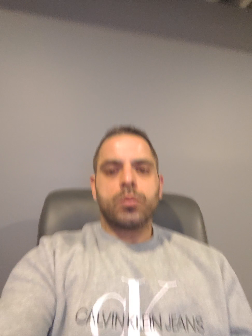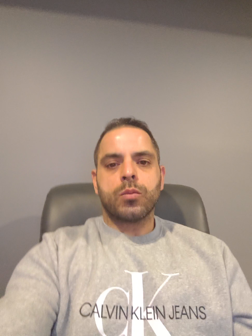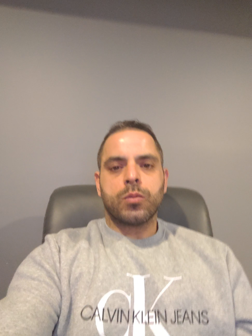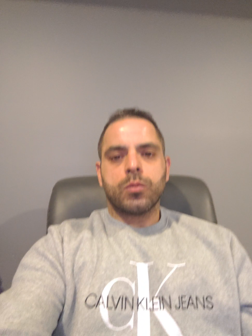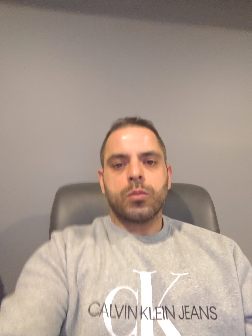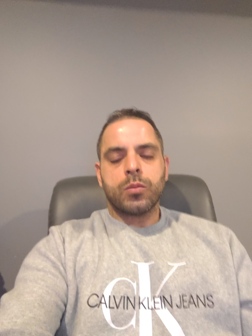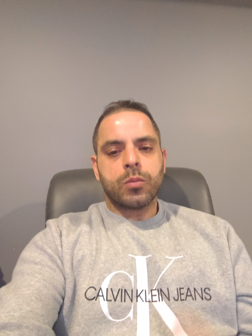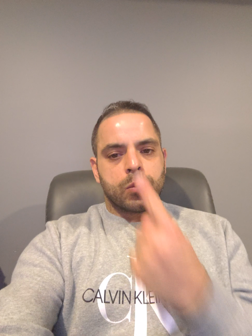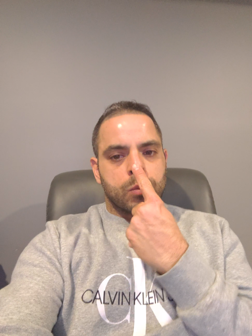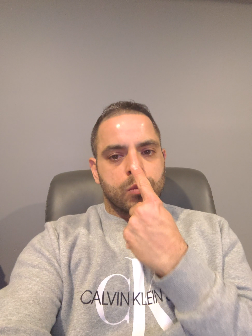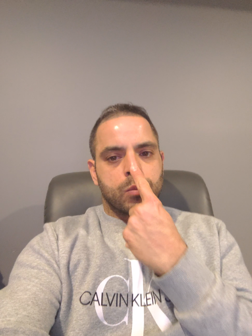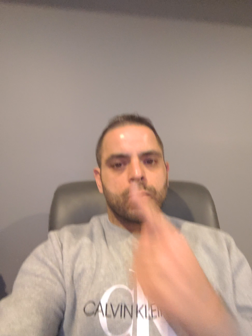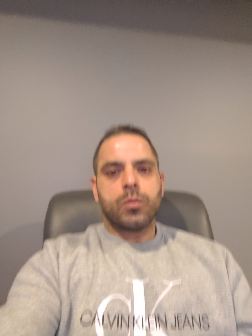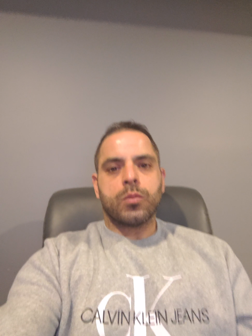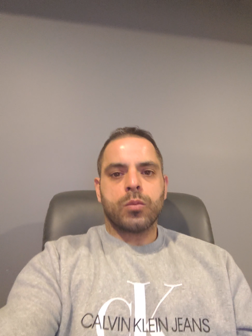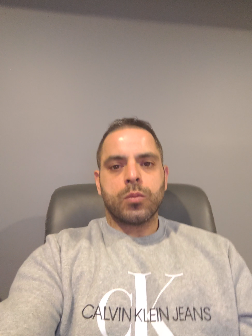nose